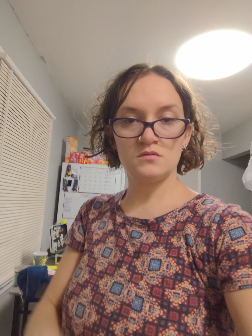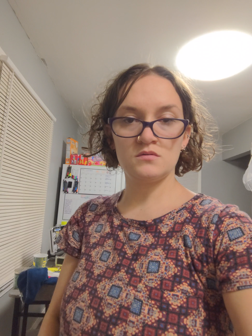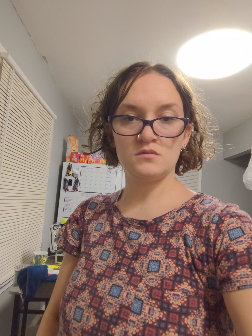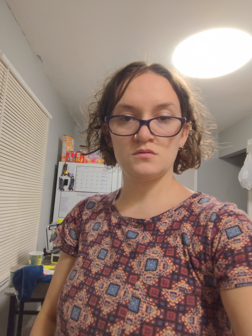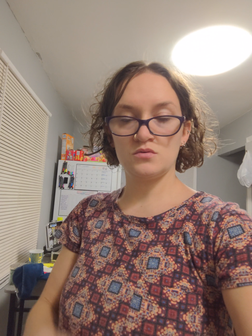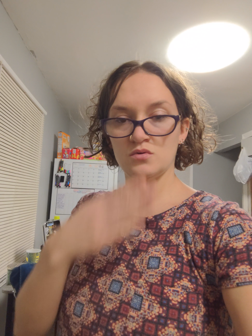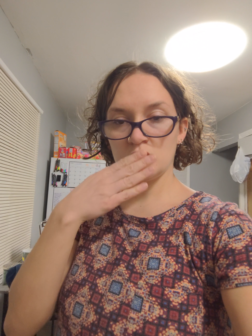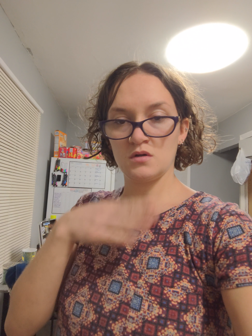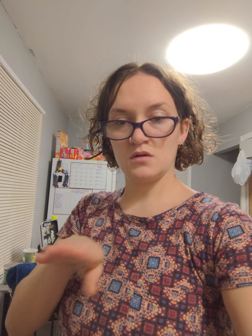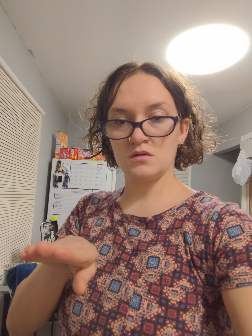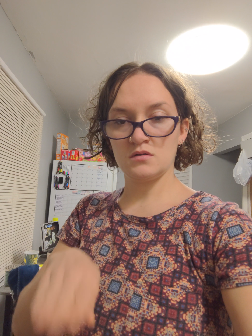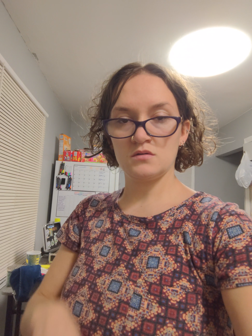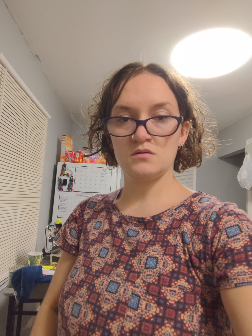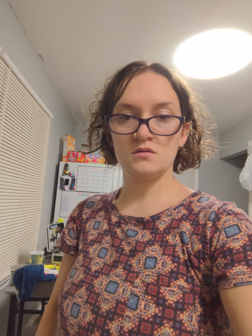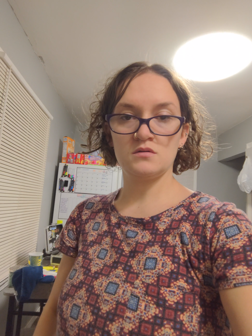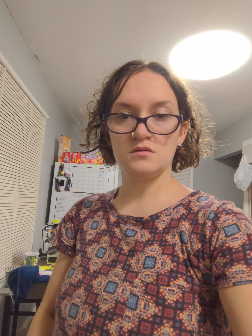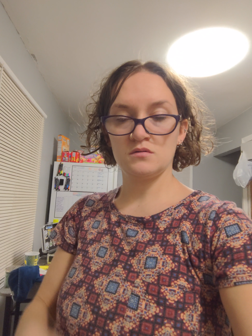quiet